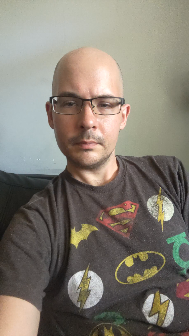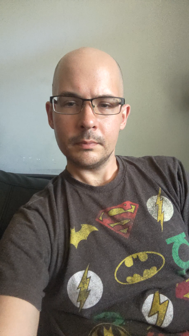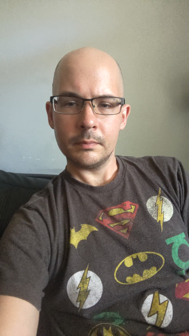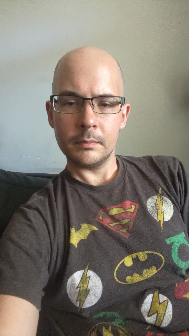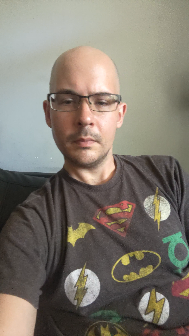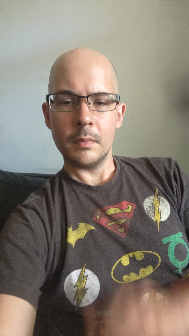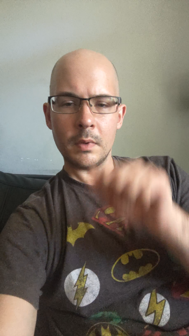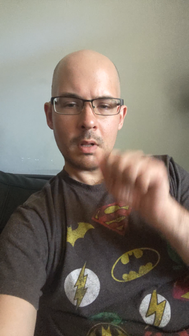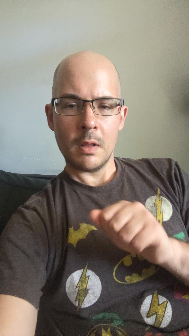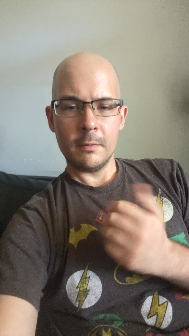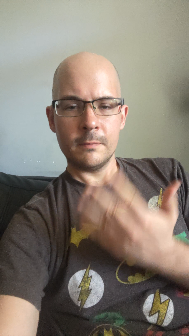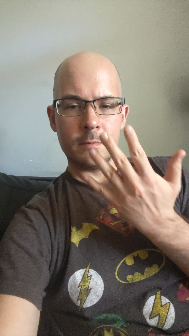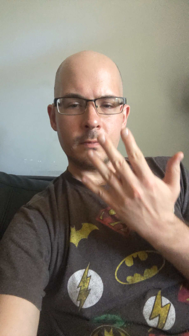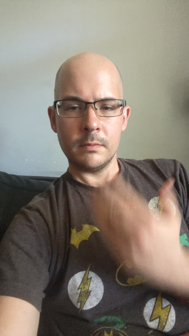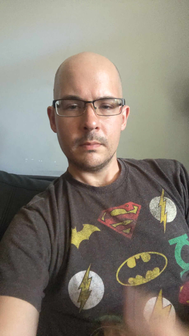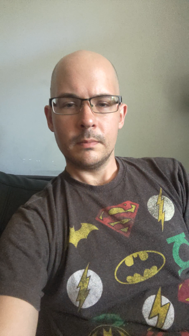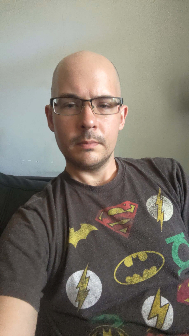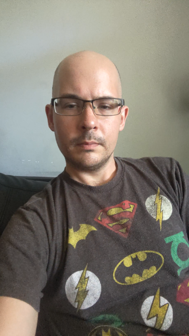gloves